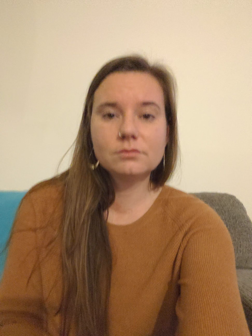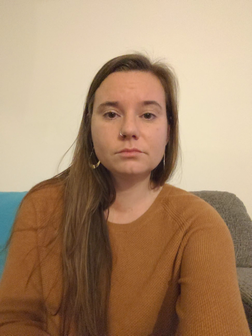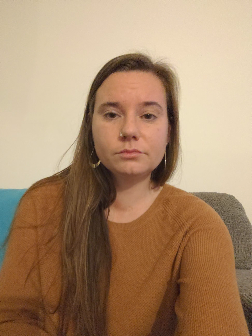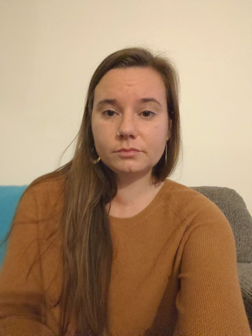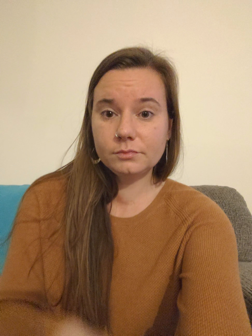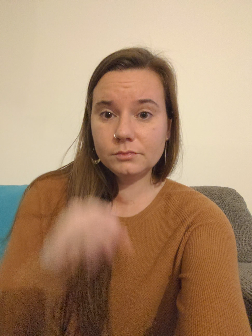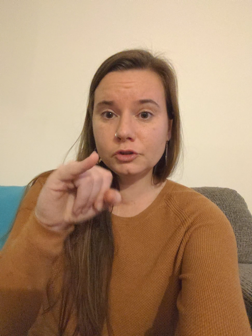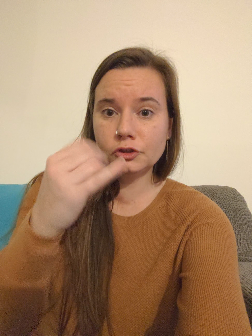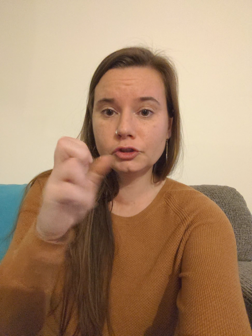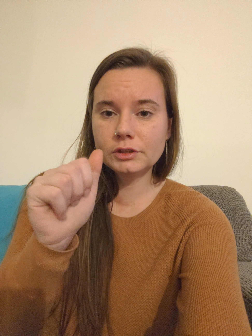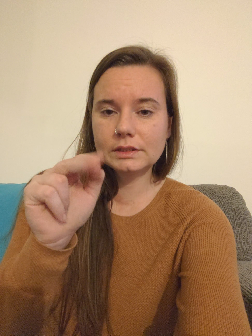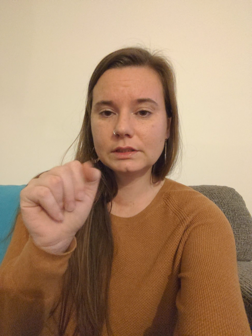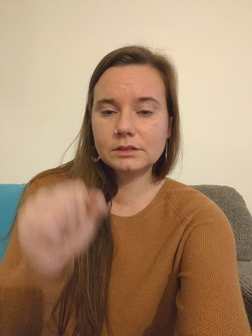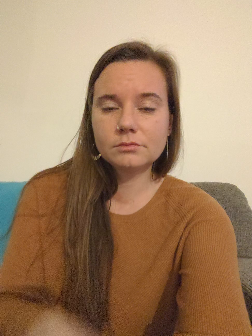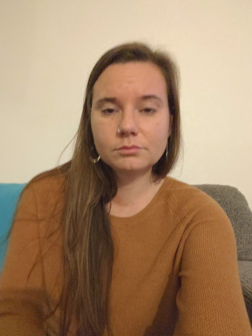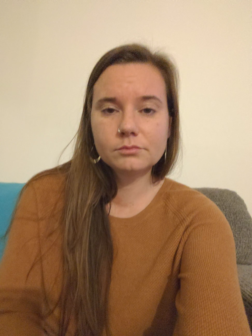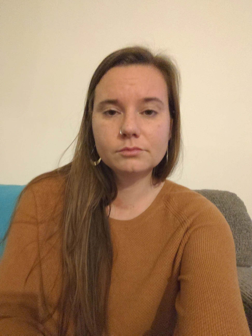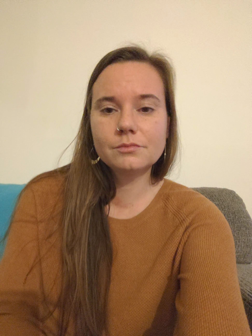jeans